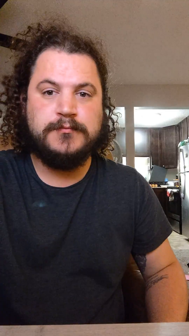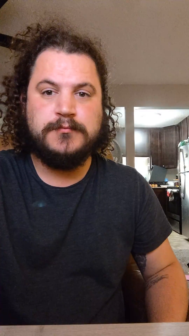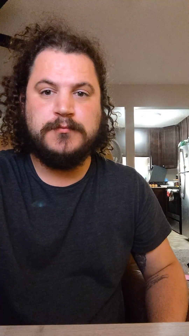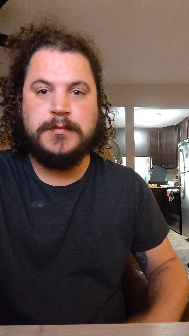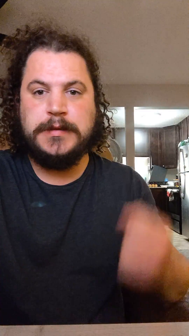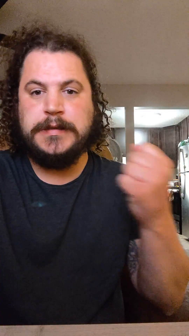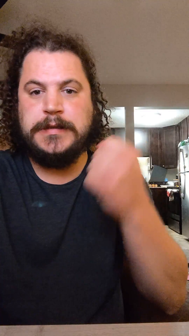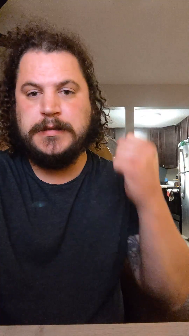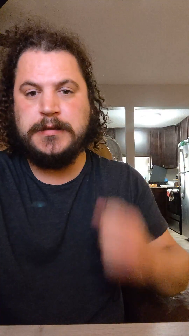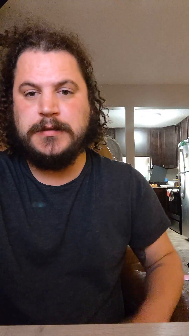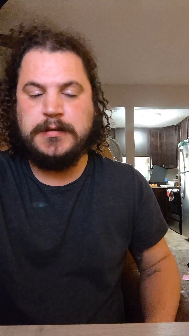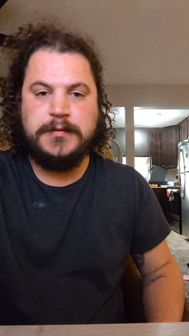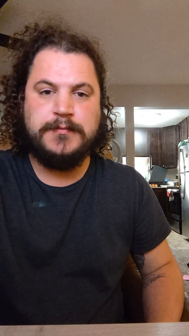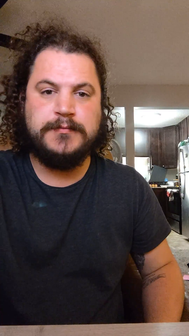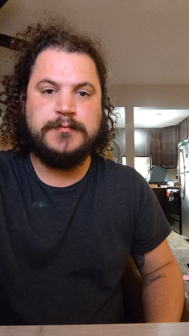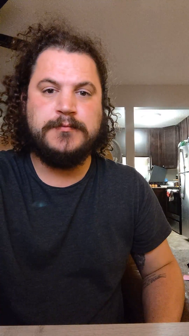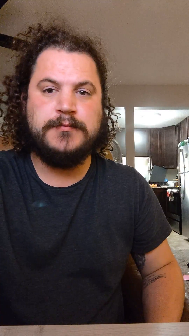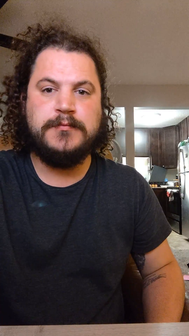hit